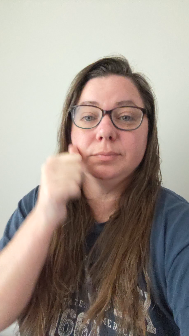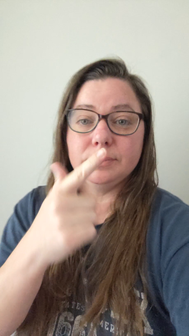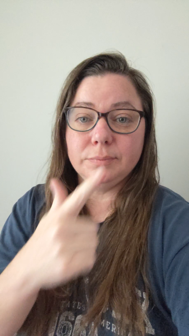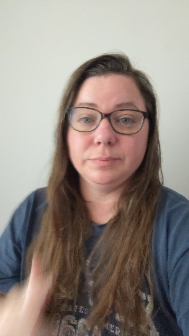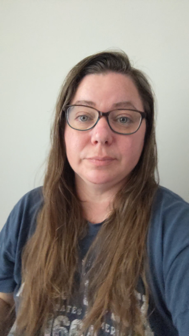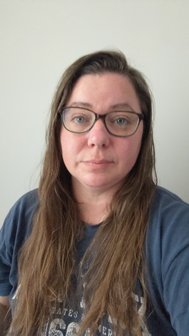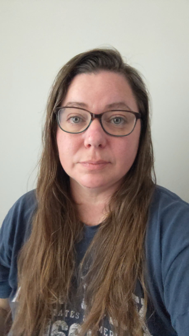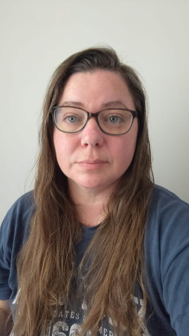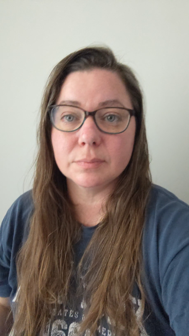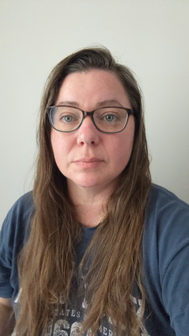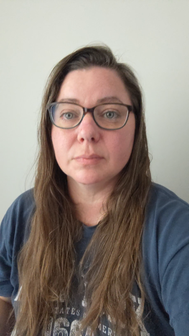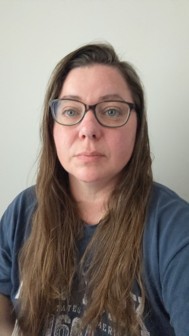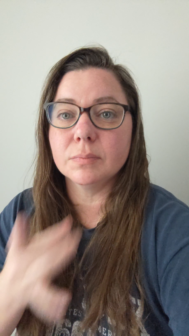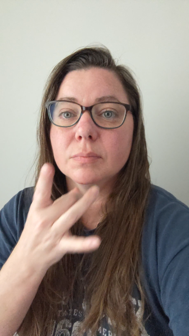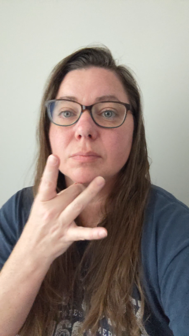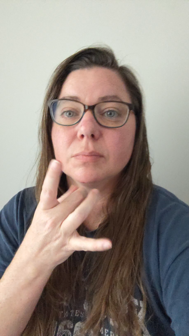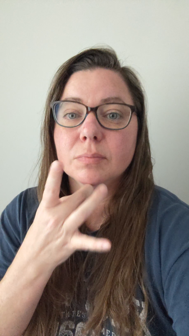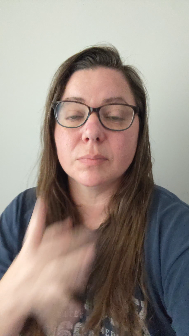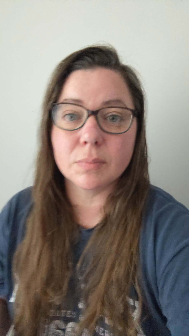light bulb